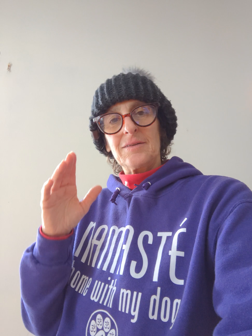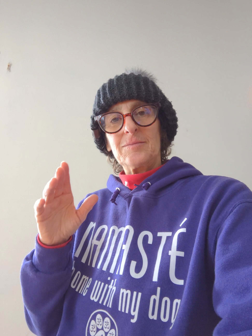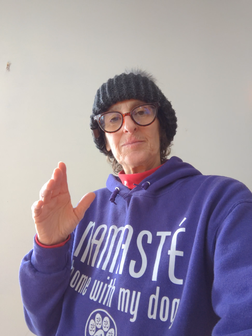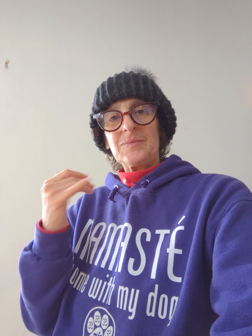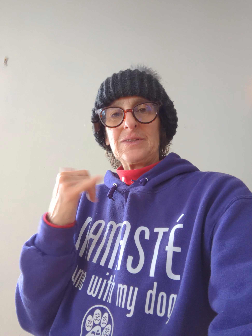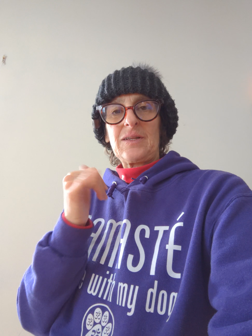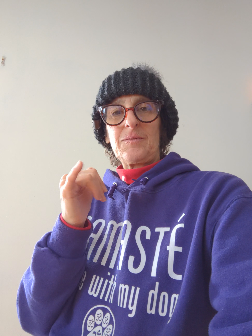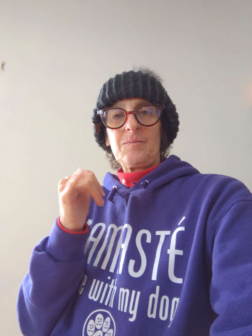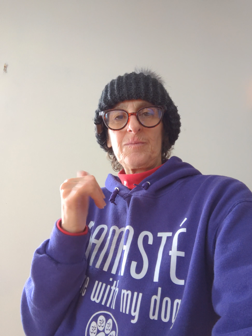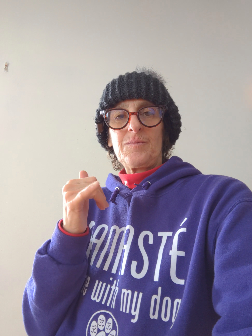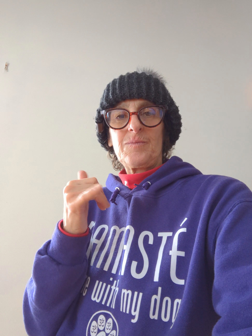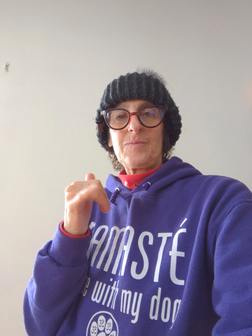yellow